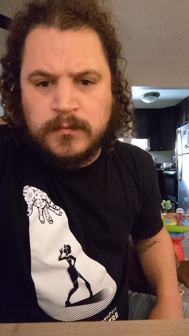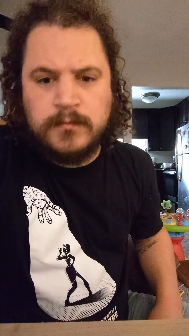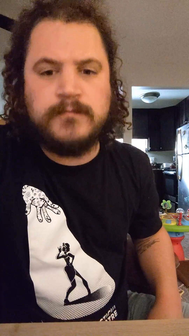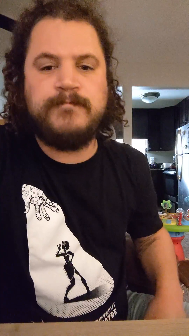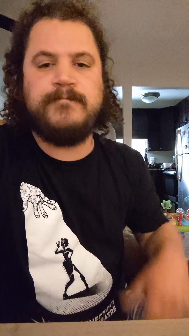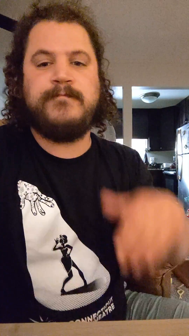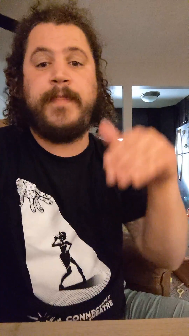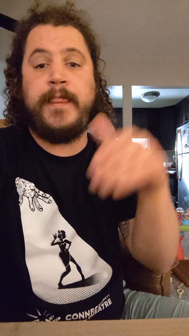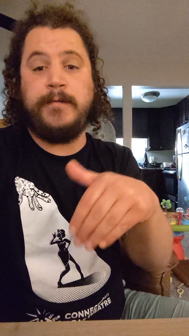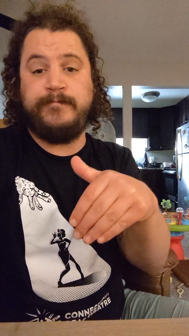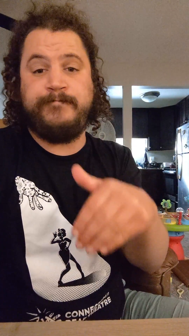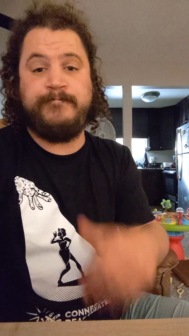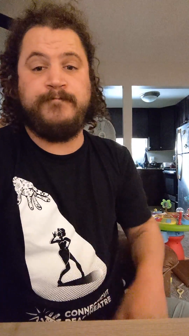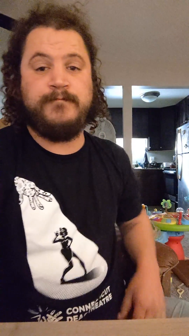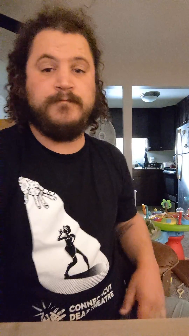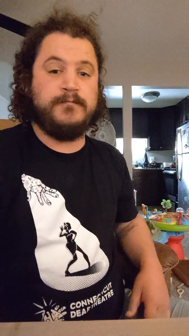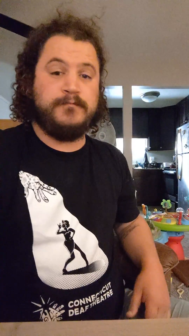night night